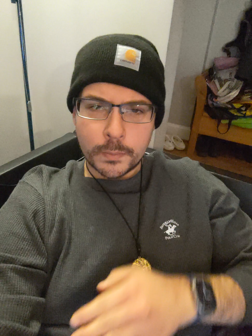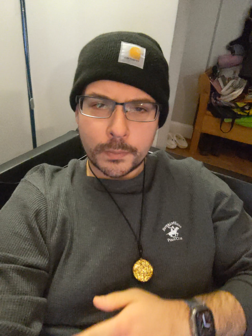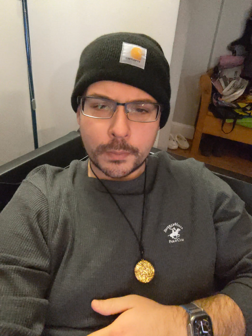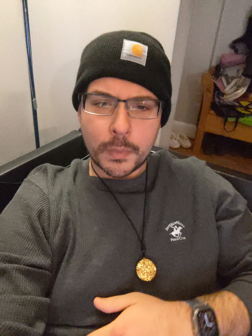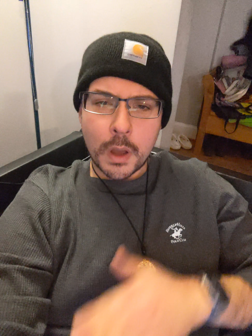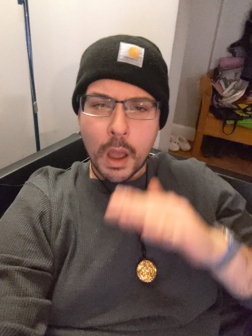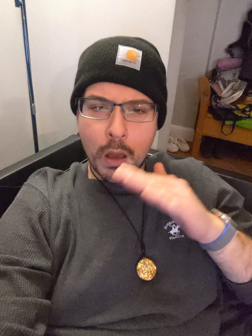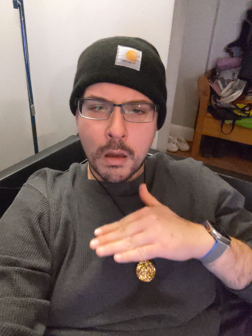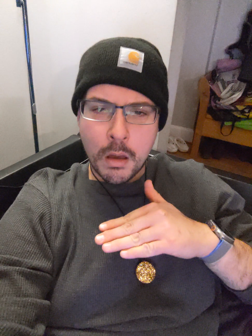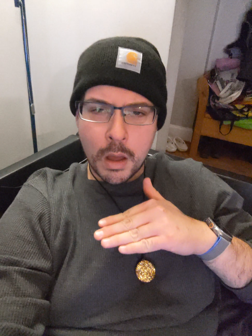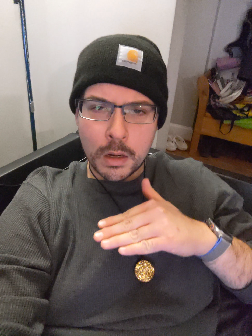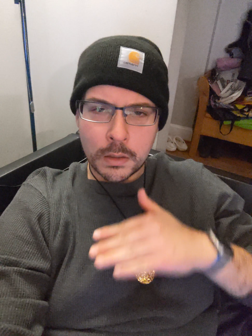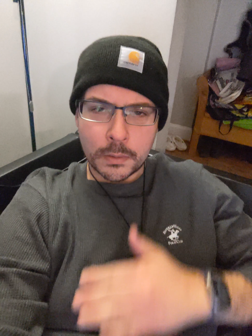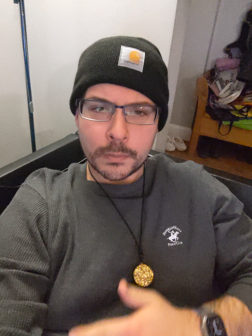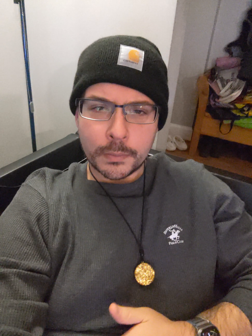on